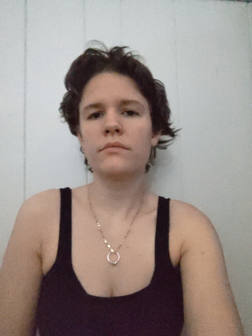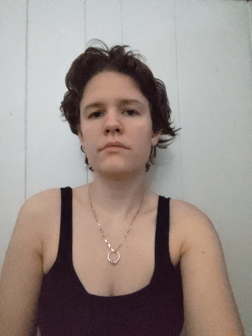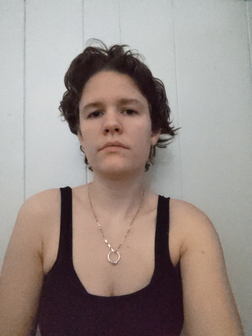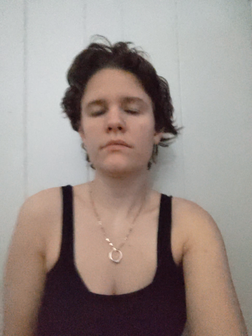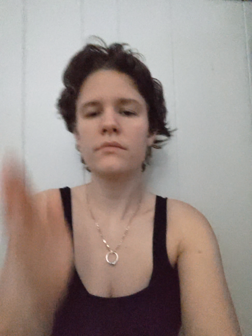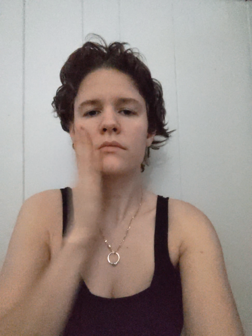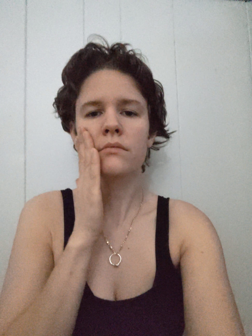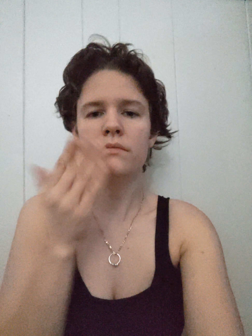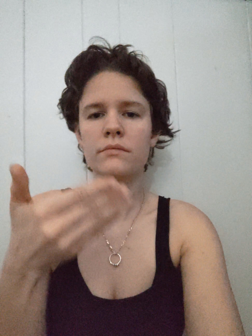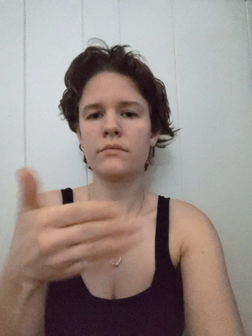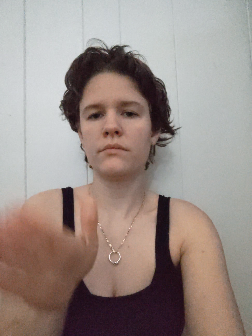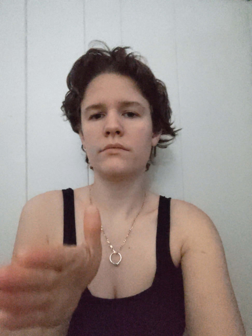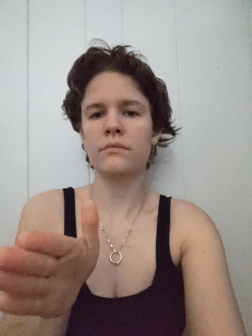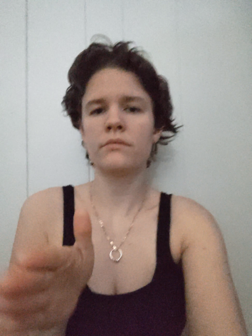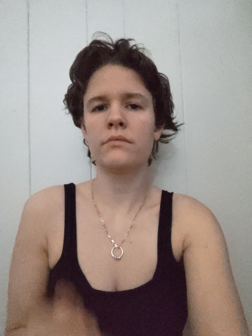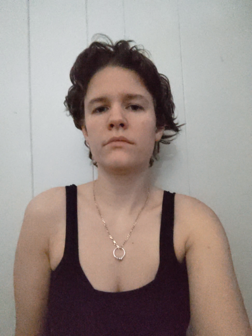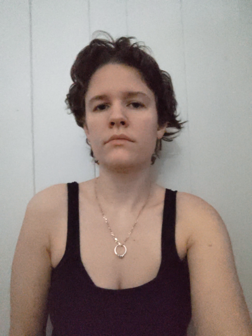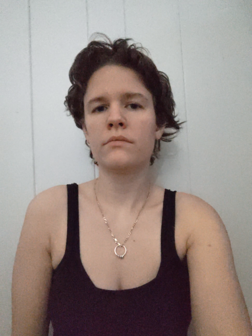bedroom